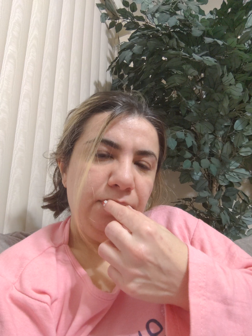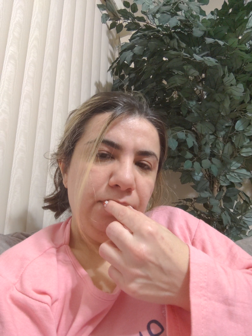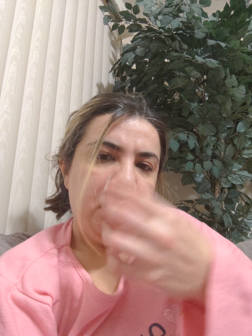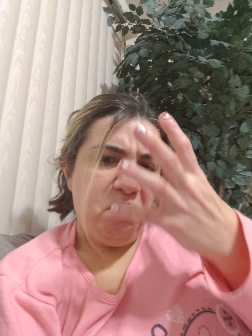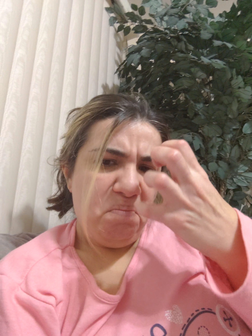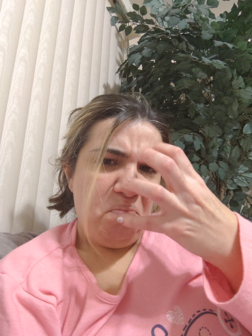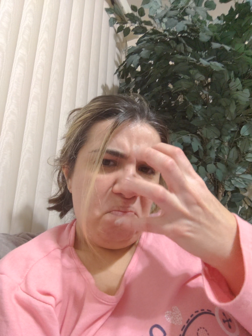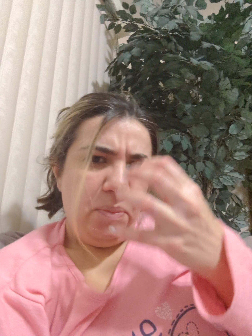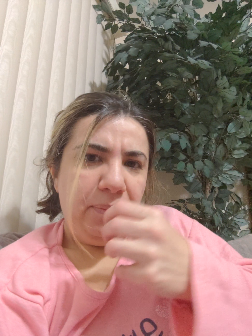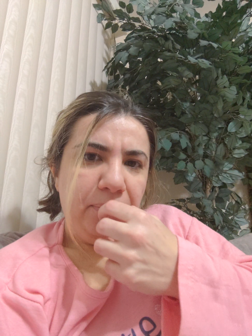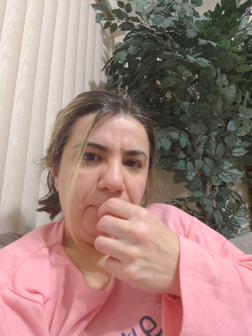mad